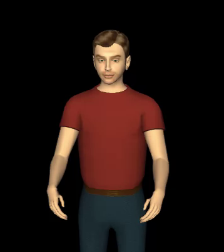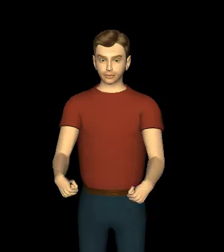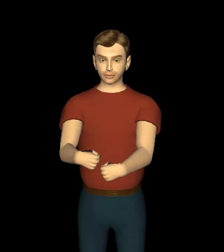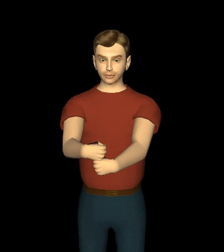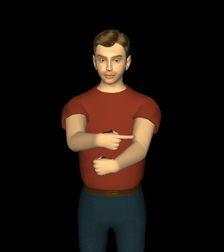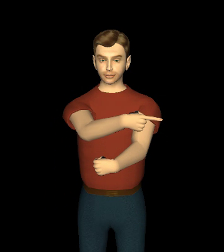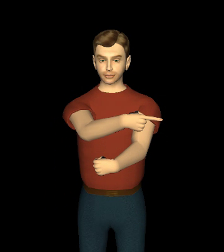يتخلص من